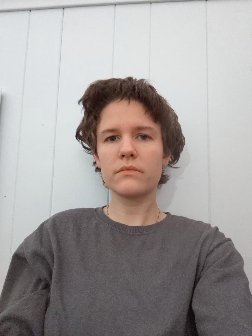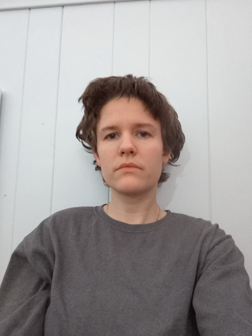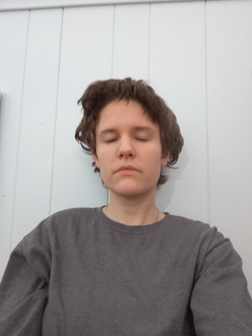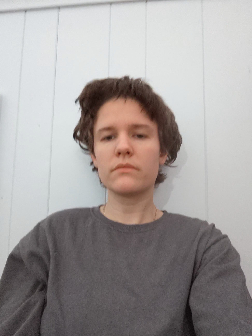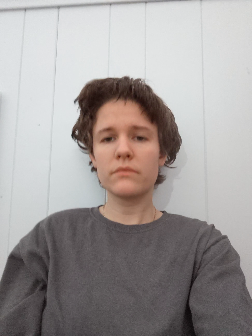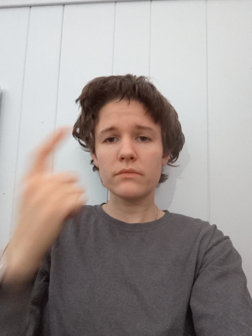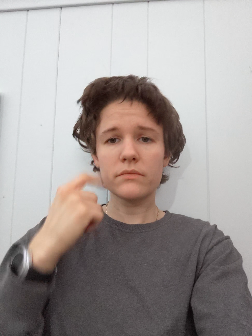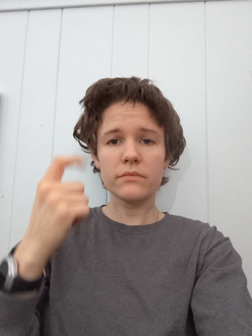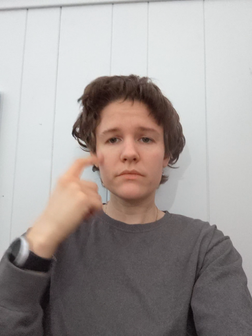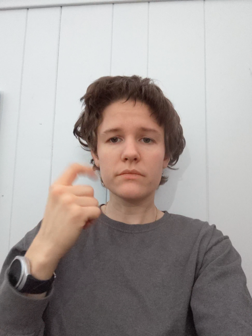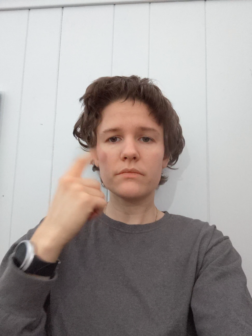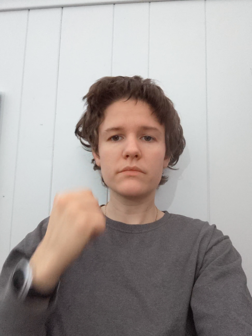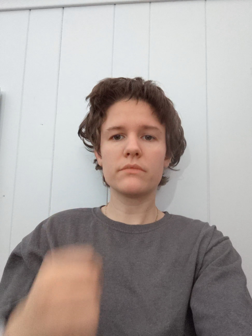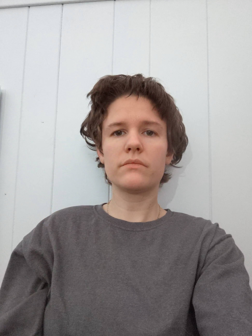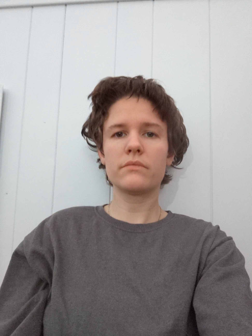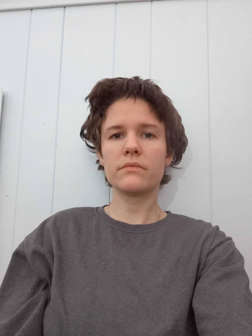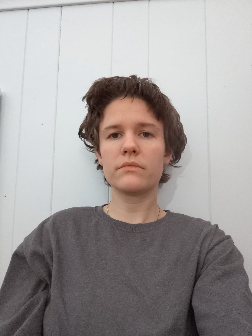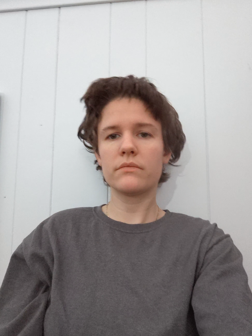cry